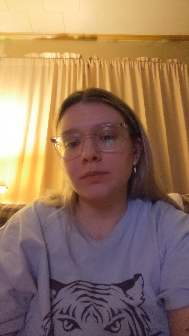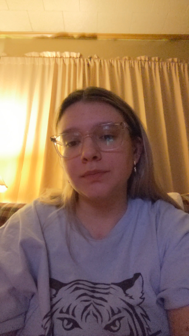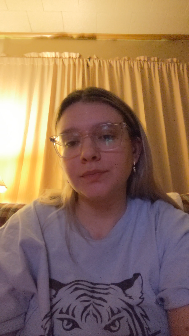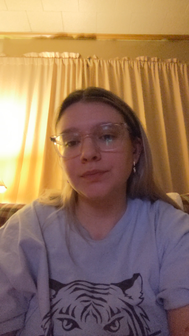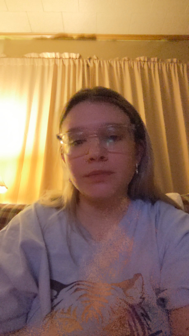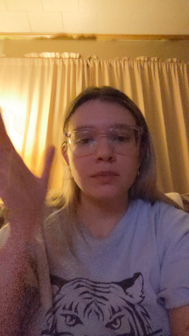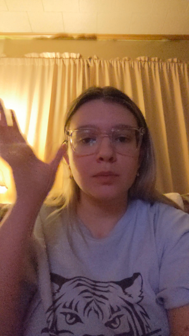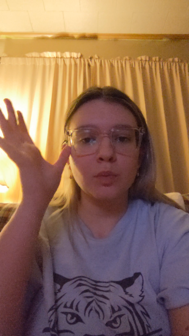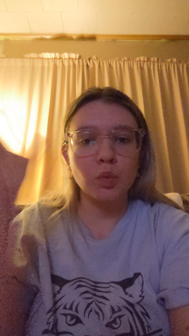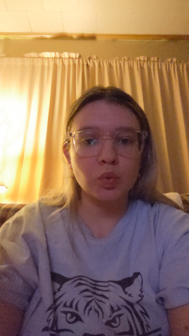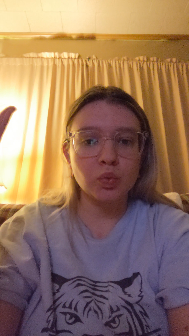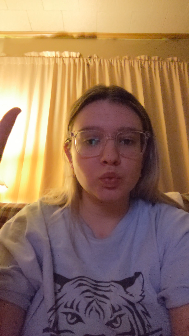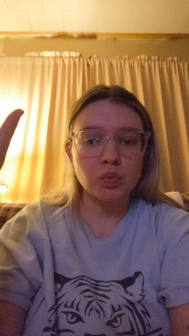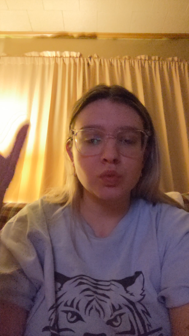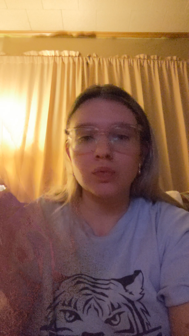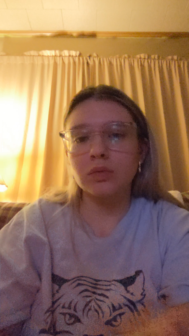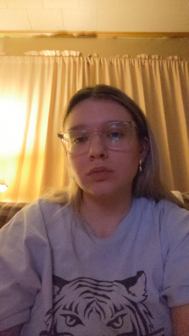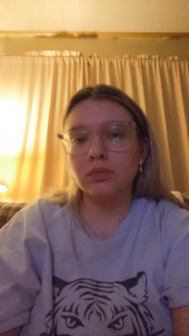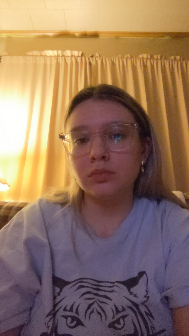moose